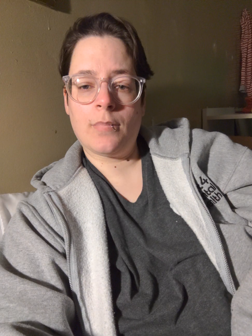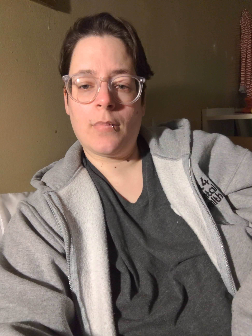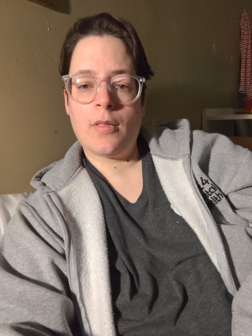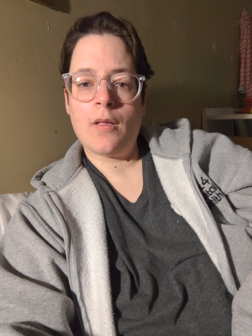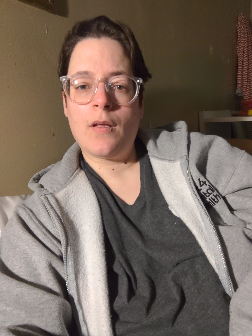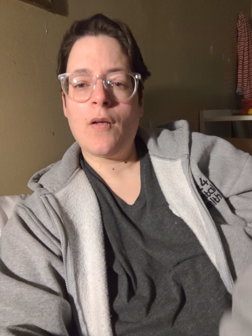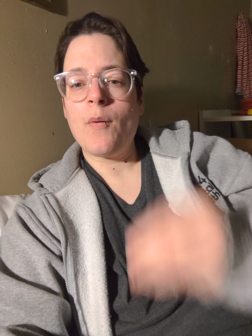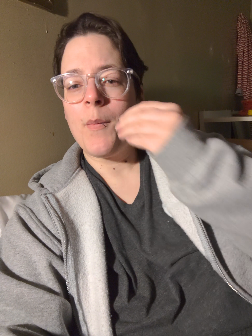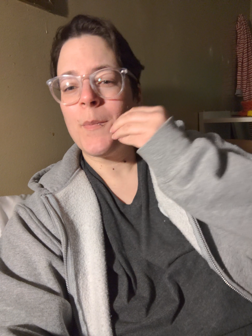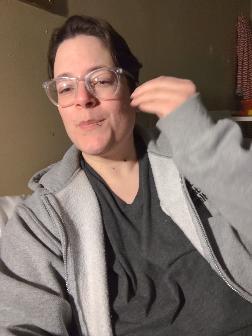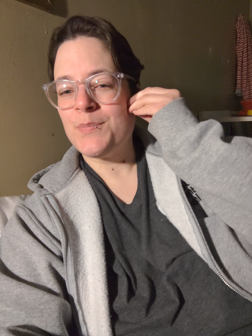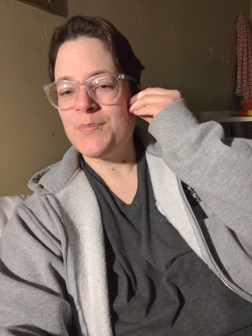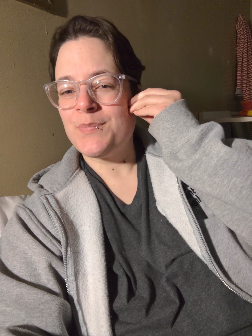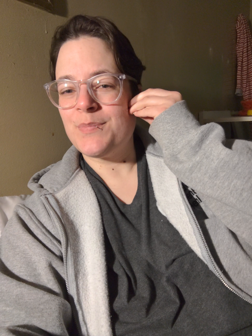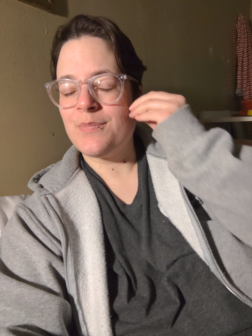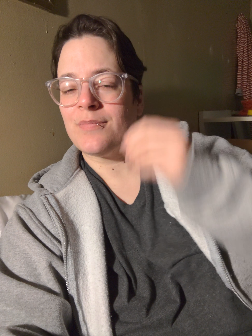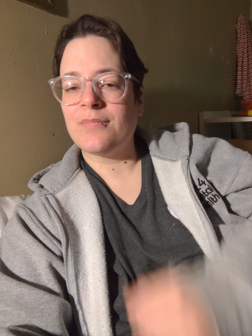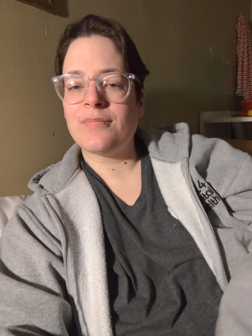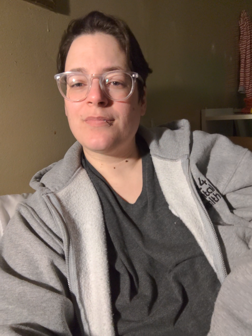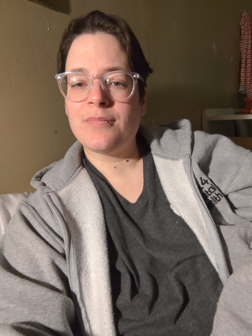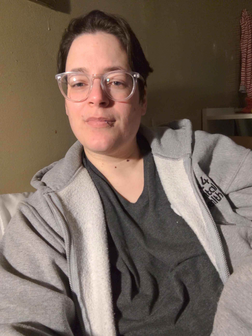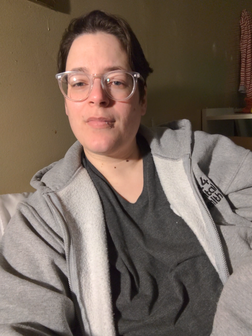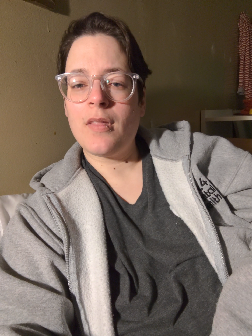home